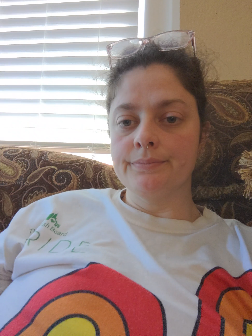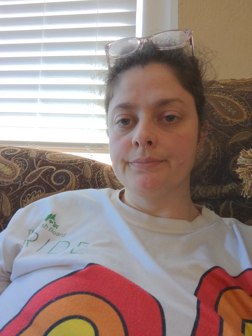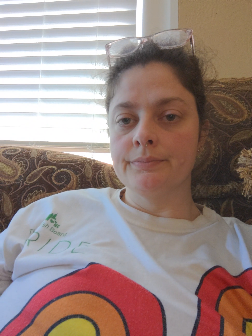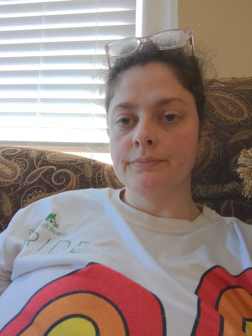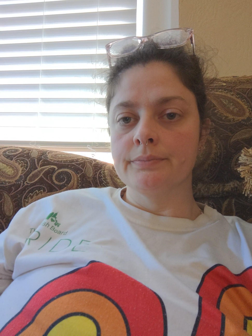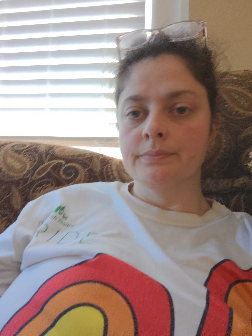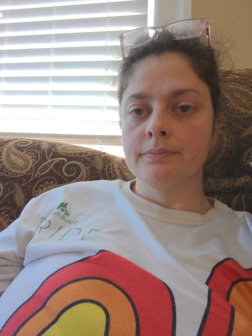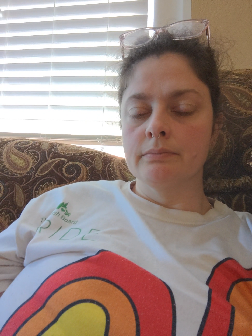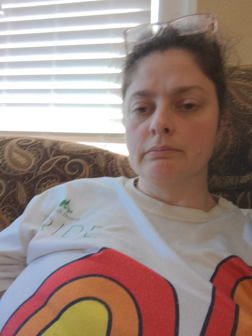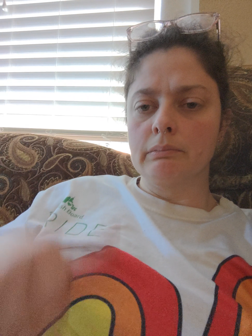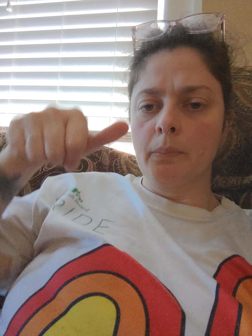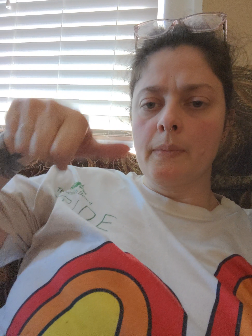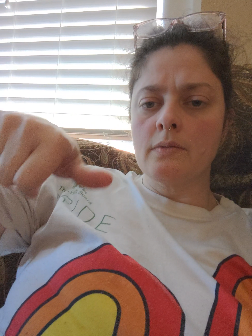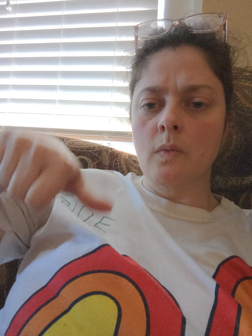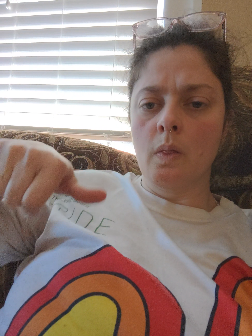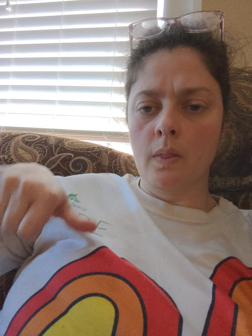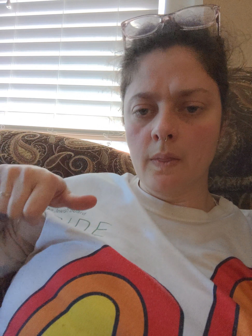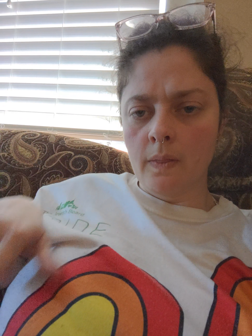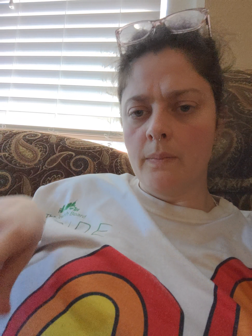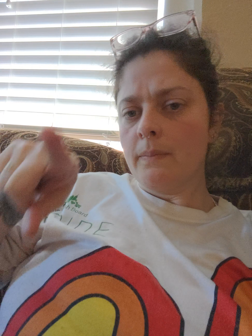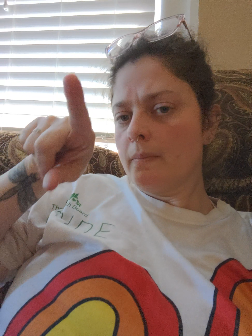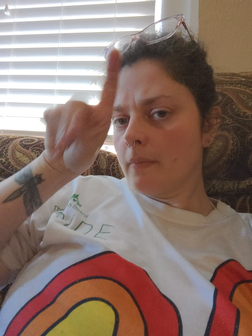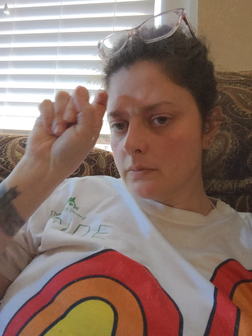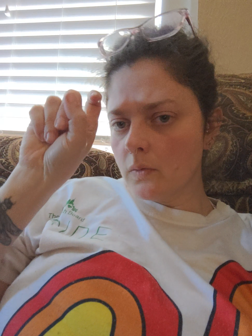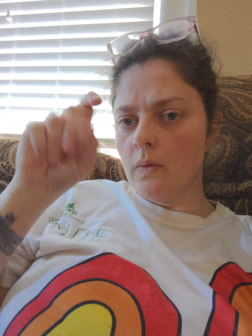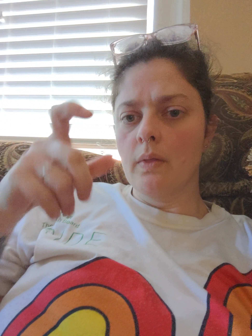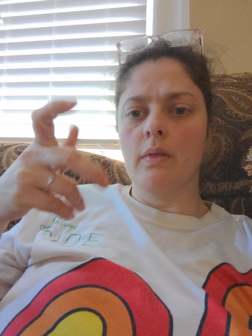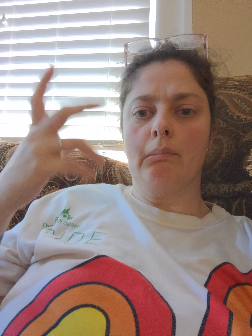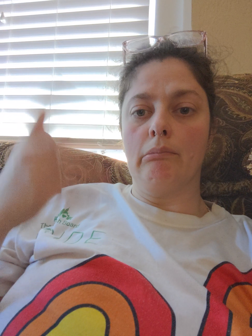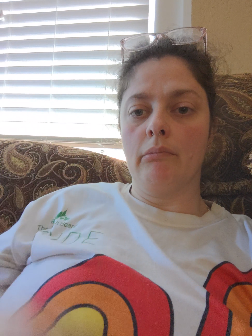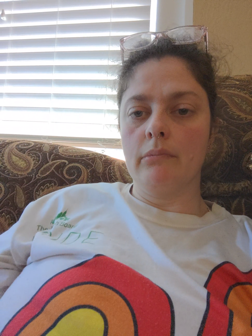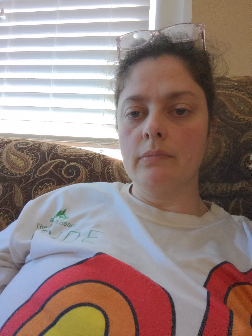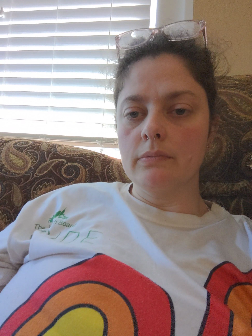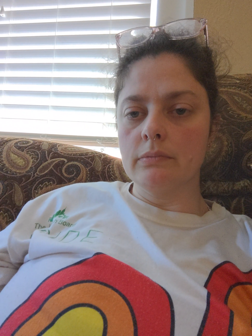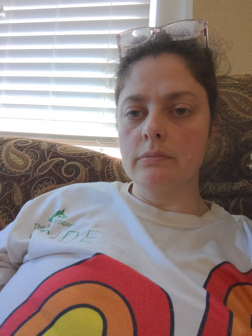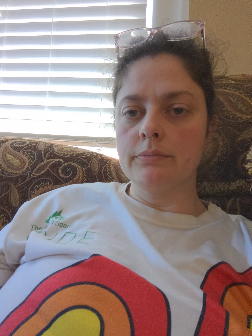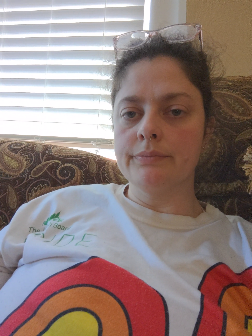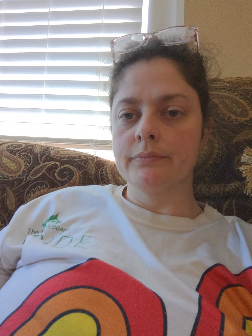puzzle